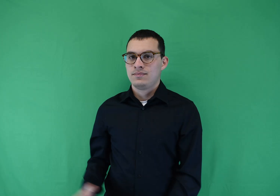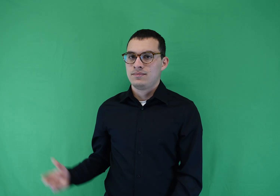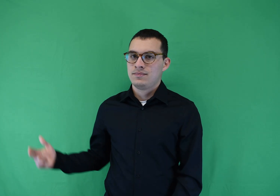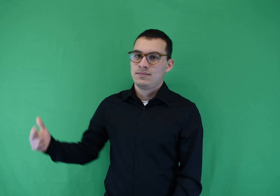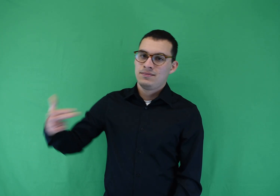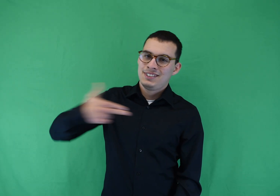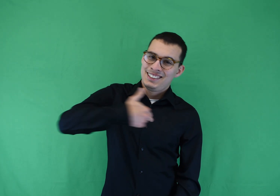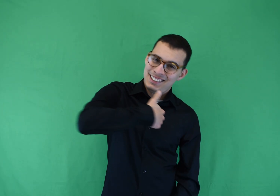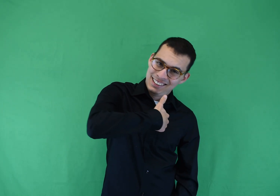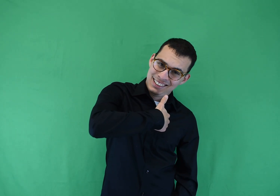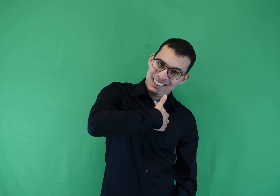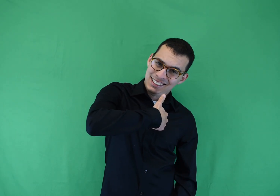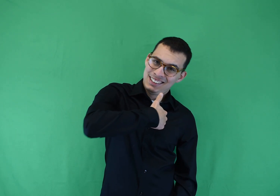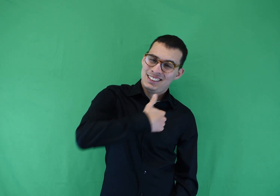herida